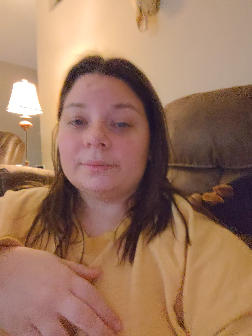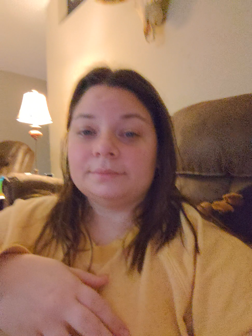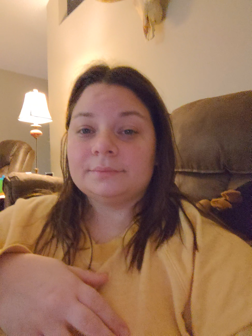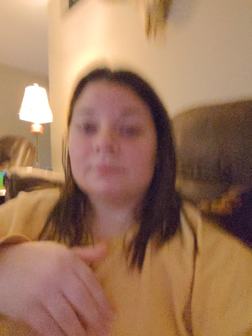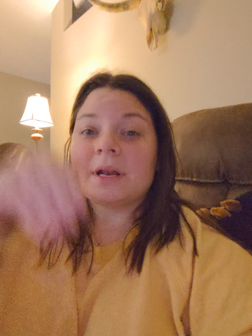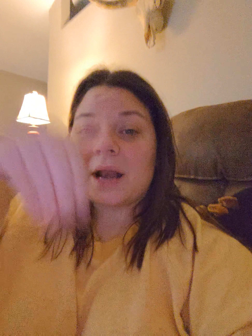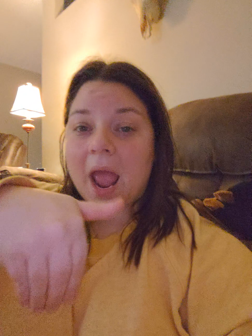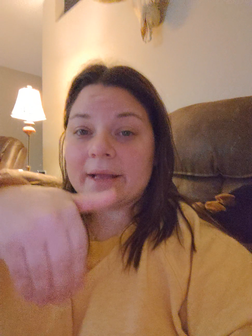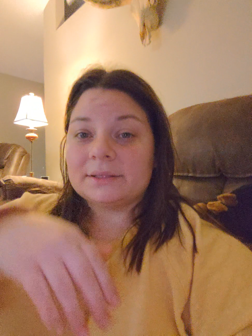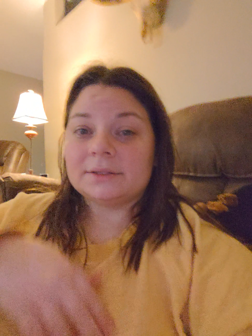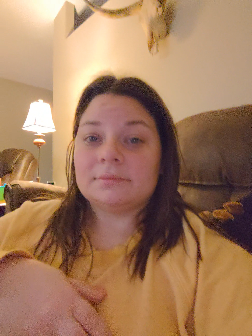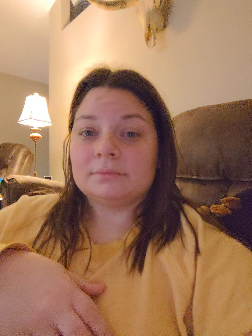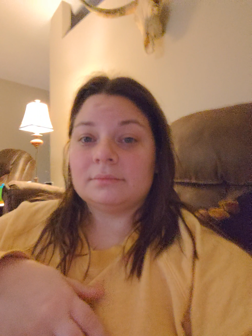night